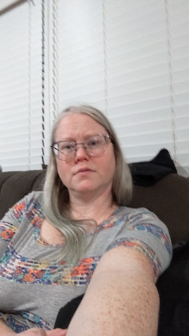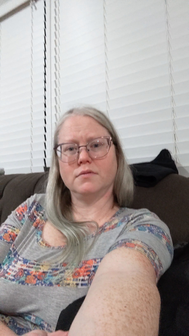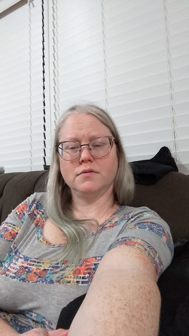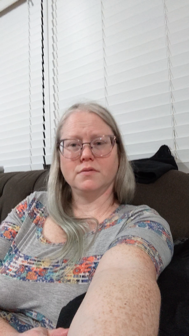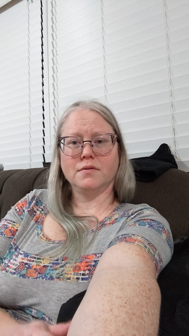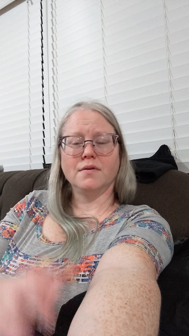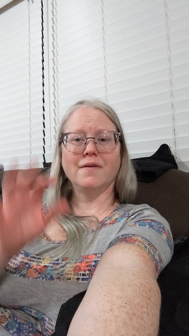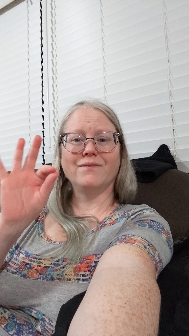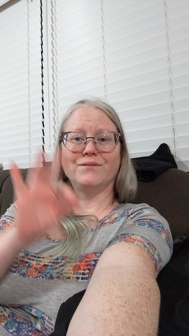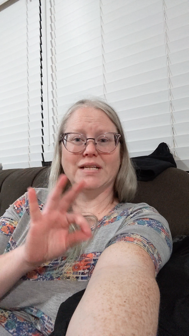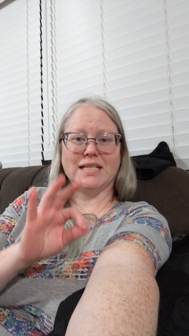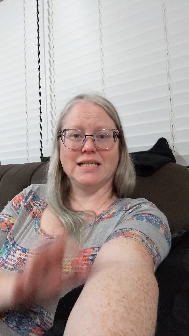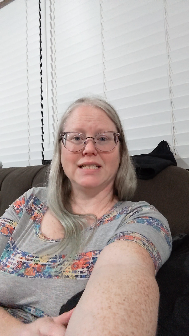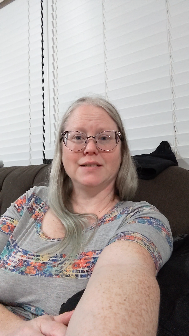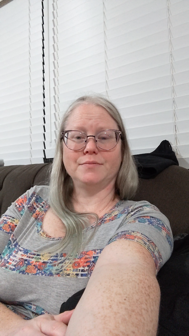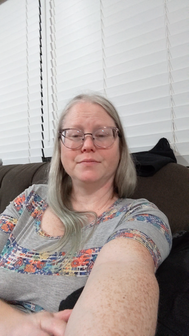fit